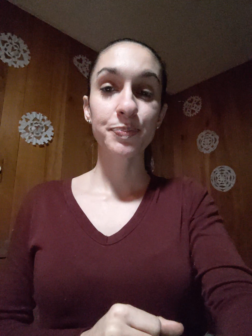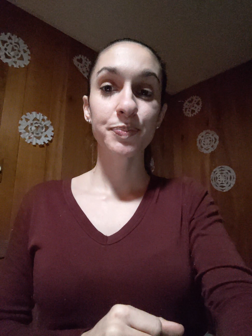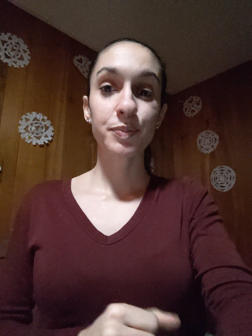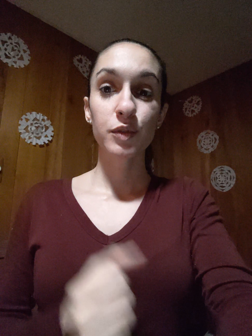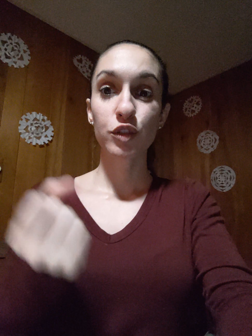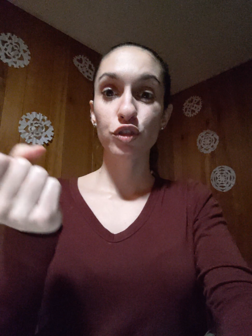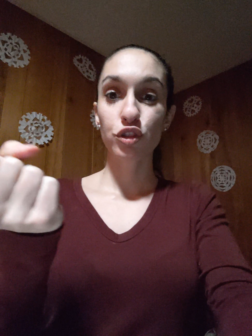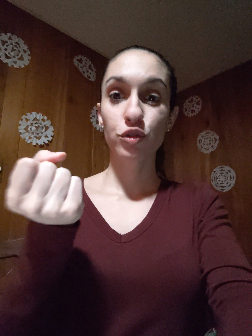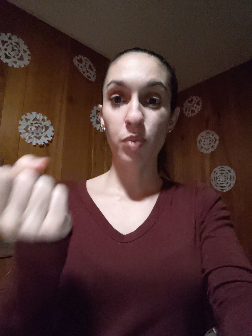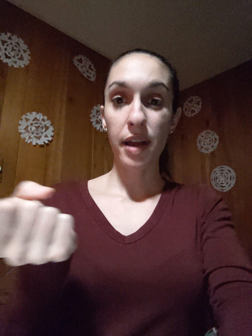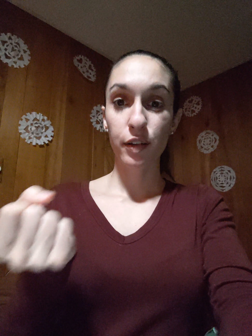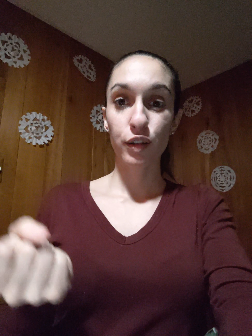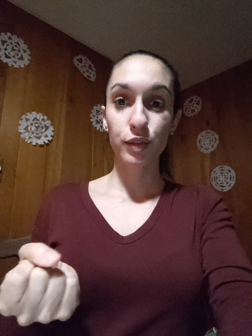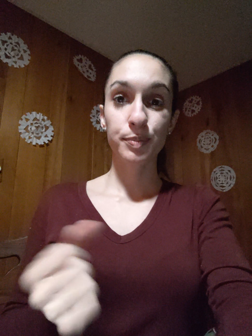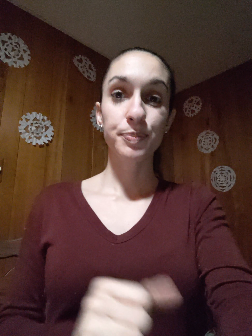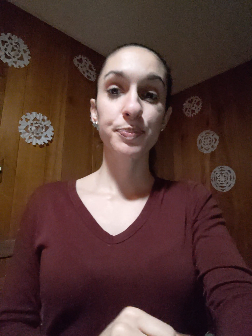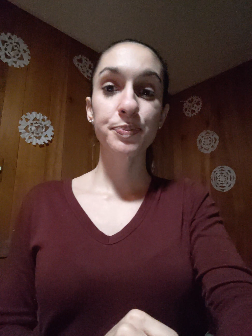drawer